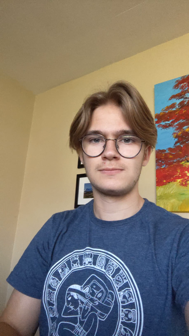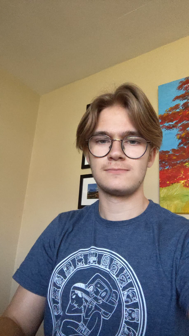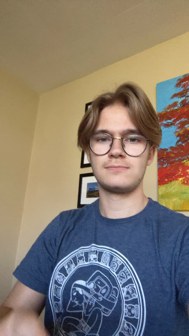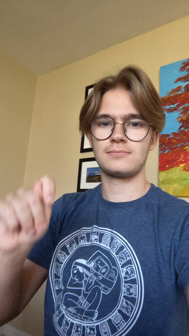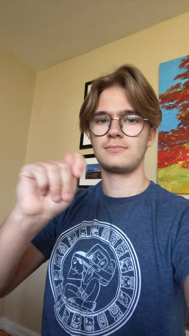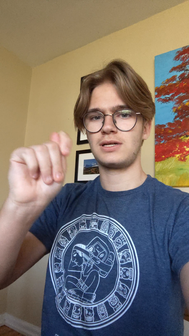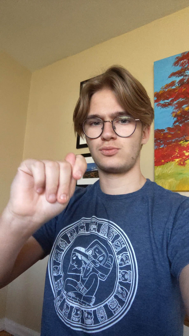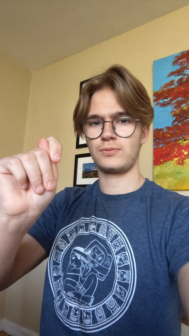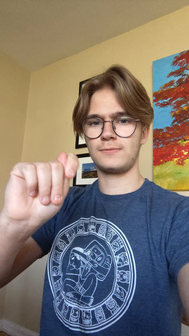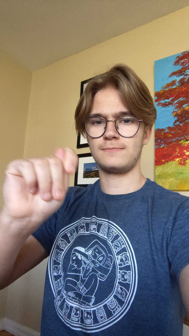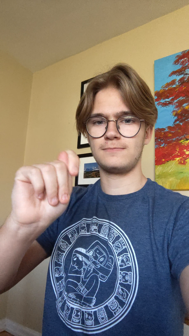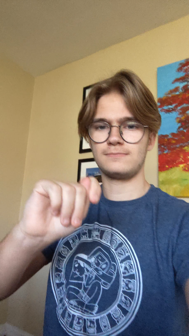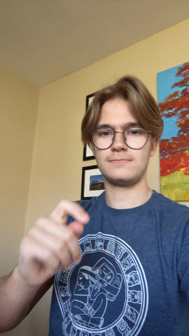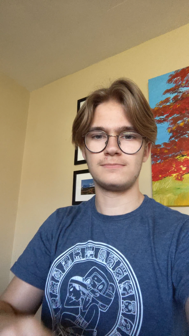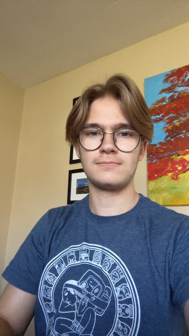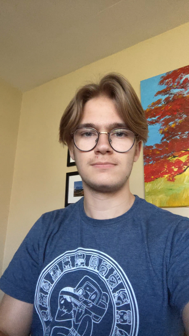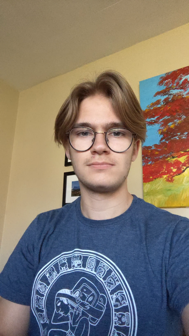bathroom